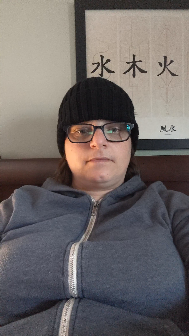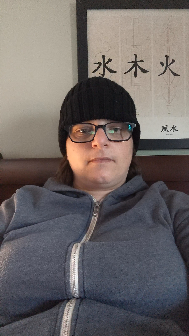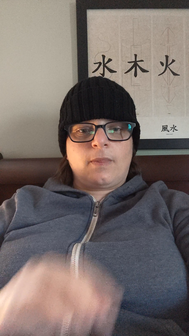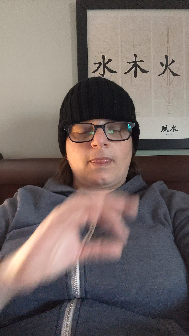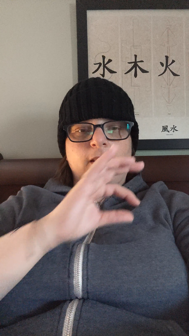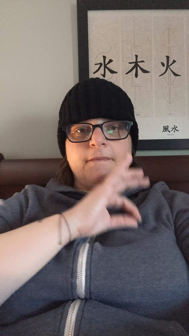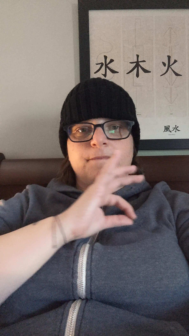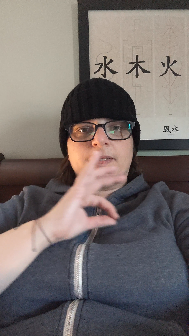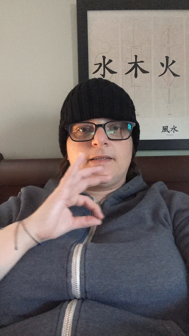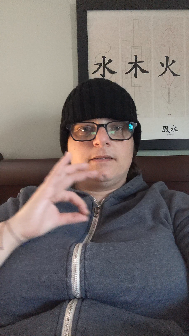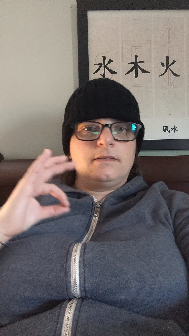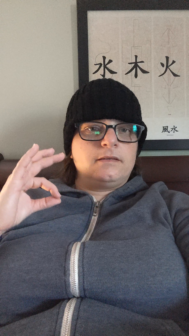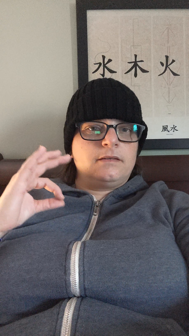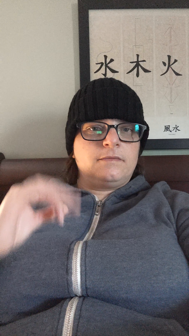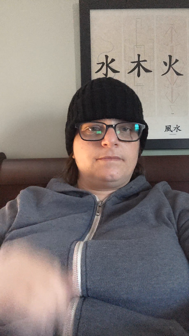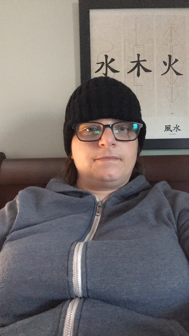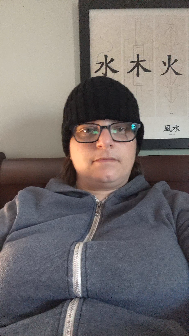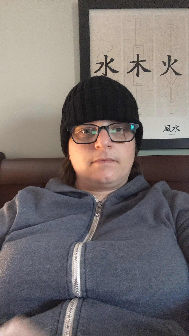beads